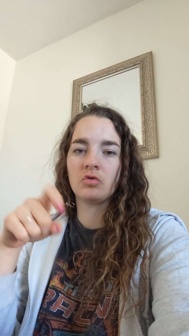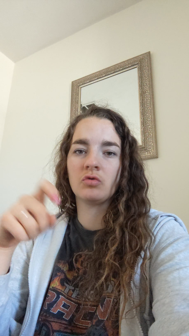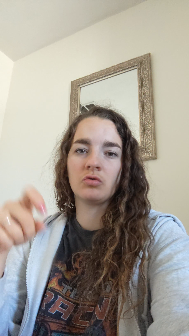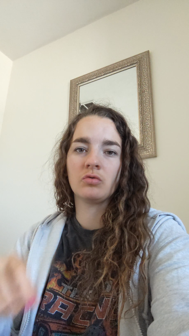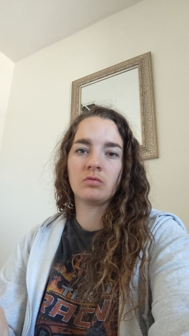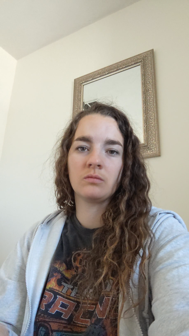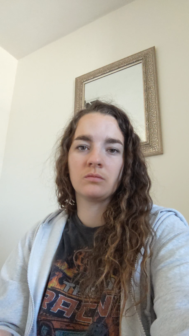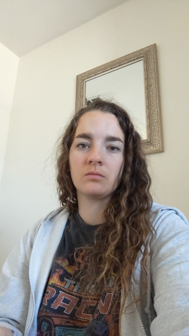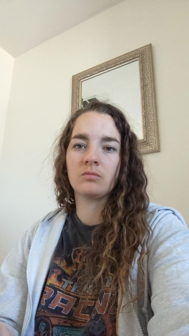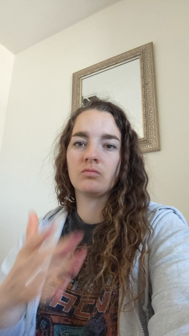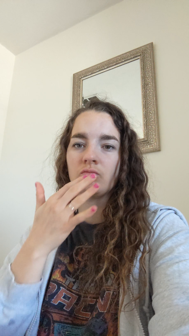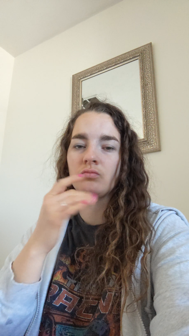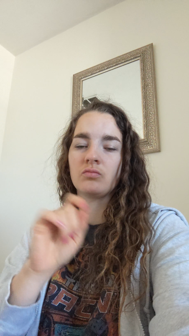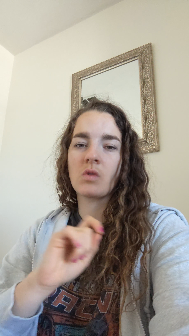crayon